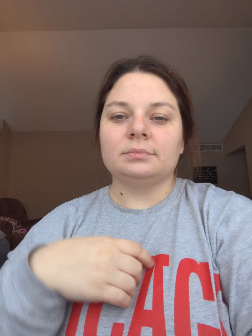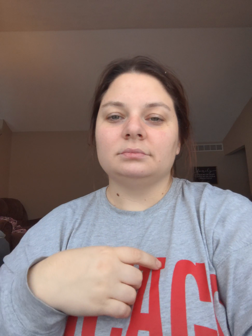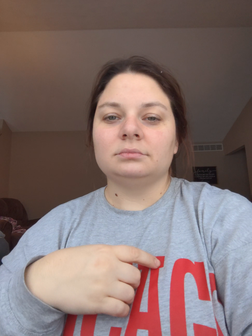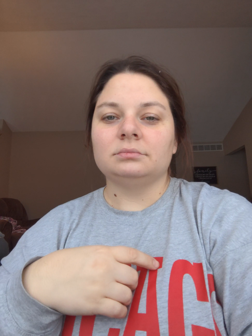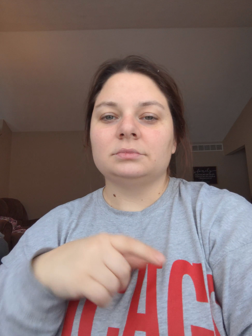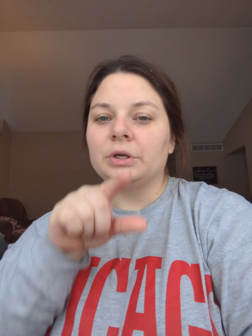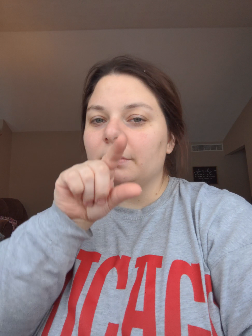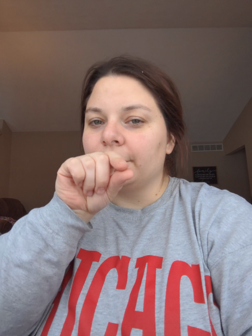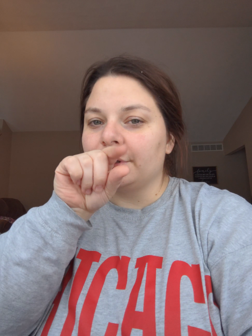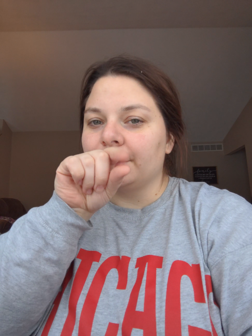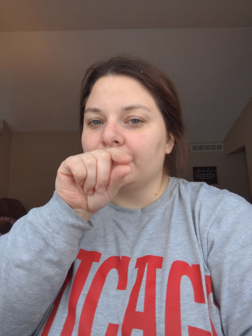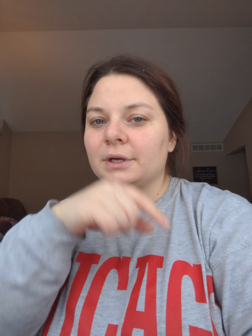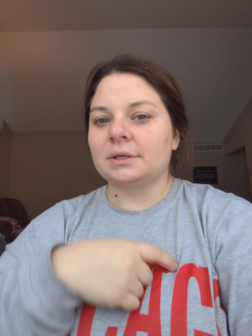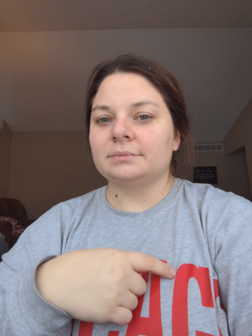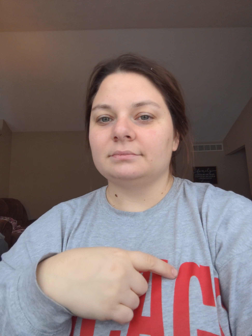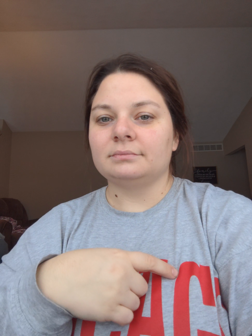bird